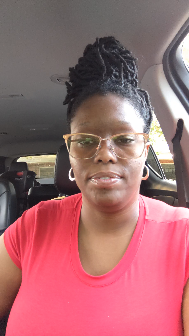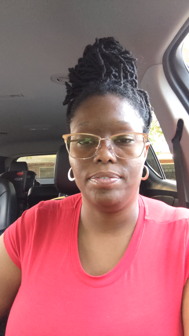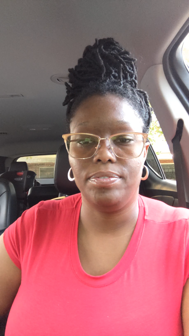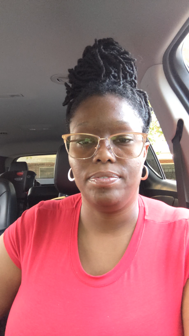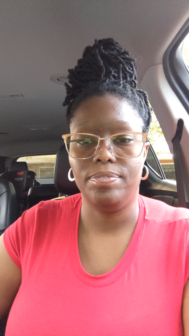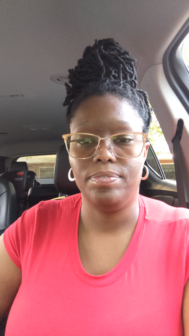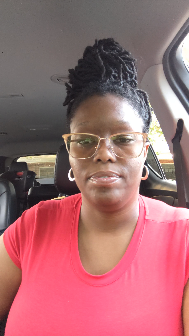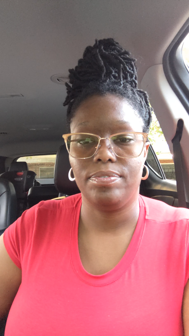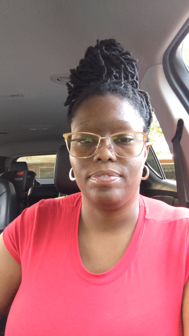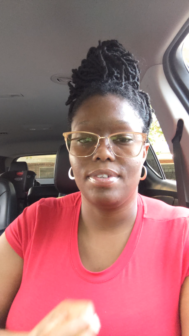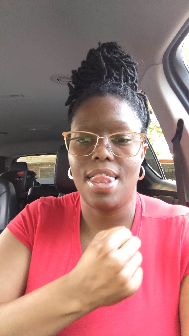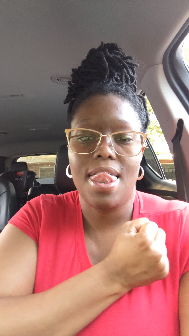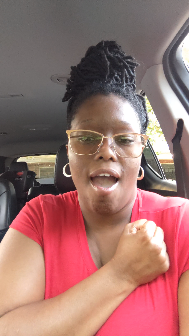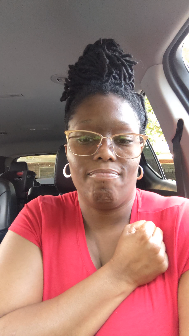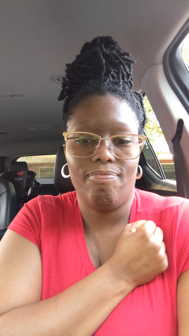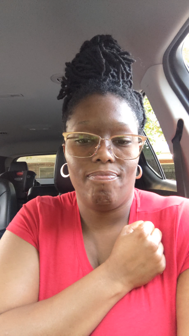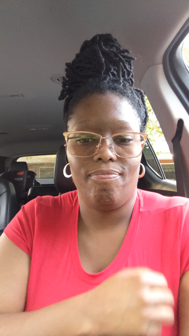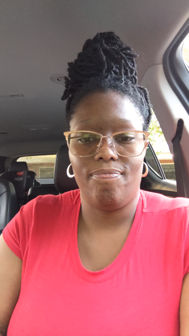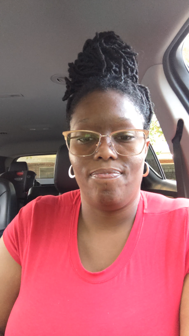love